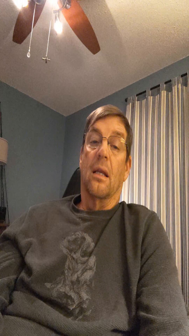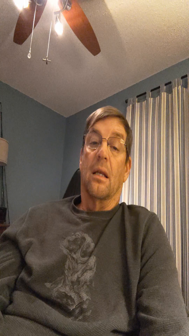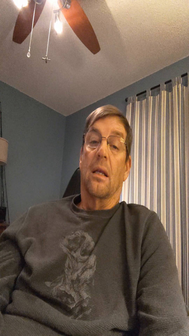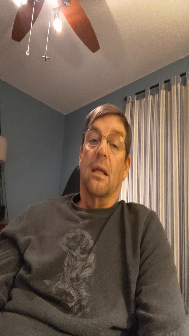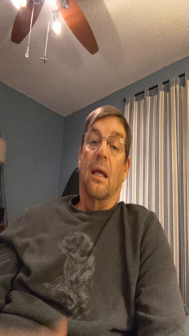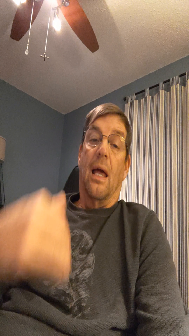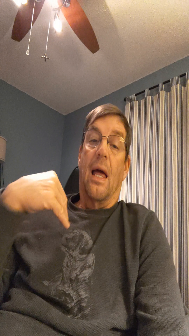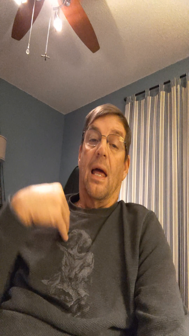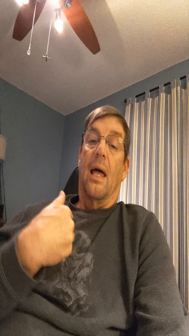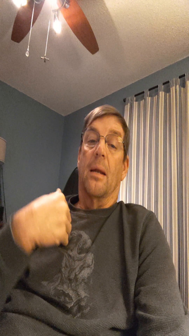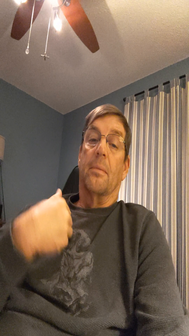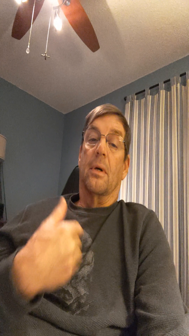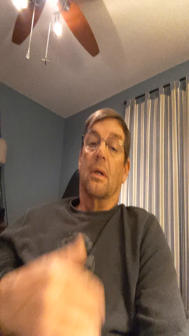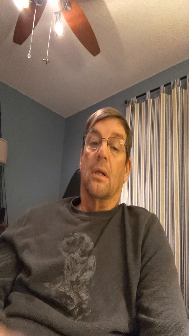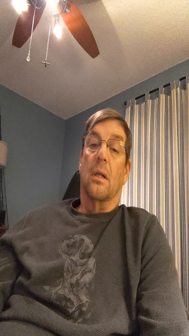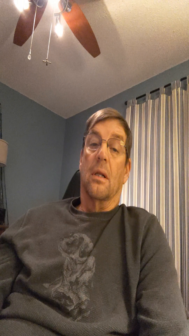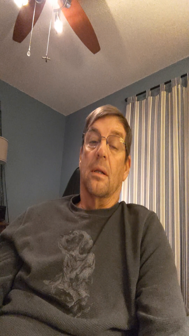animal